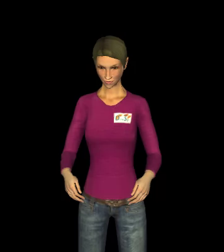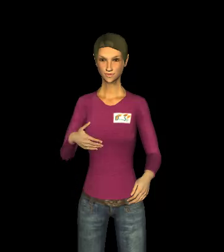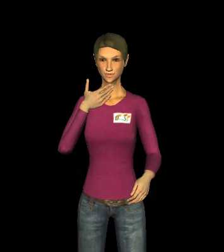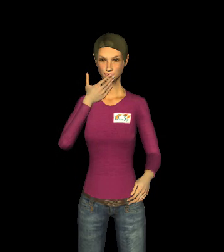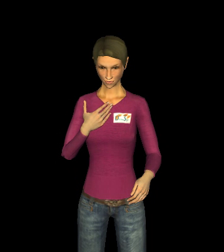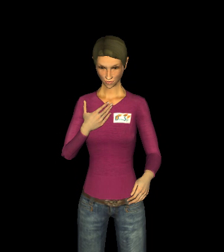شكرا